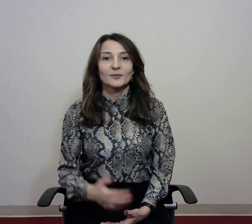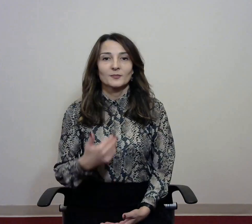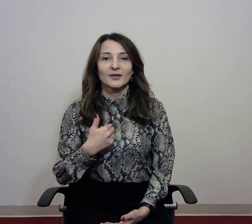mən